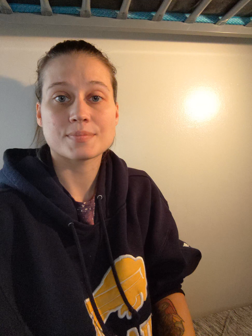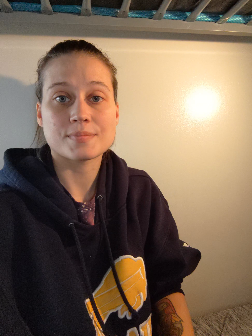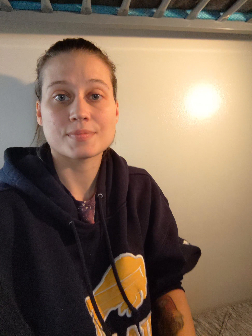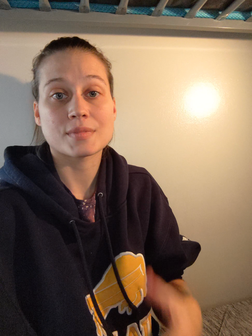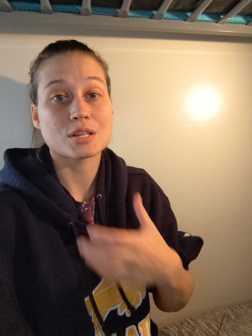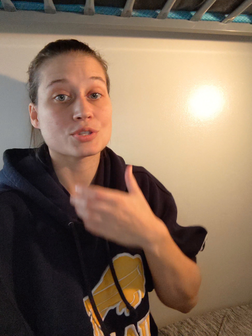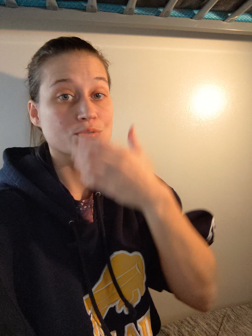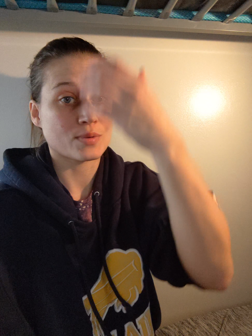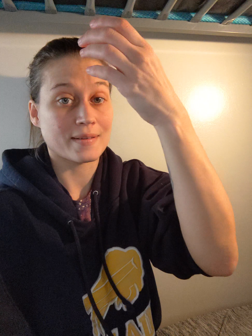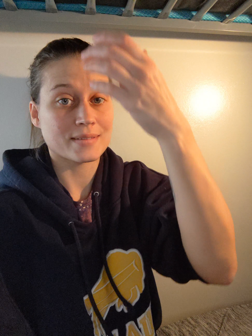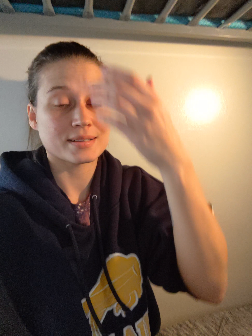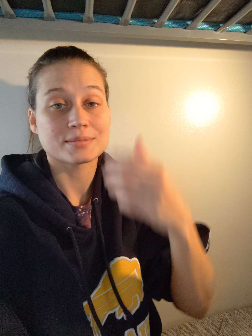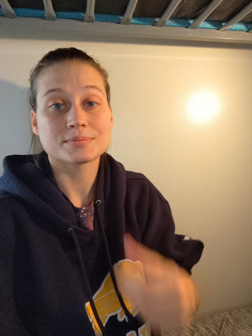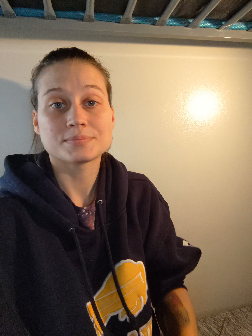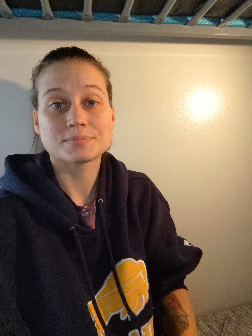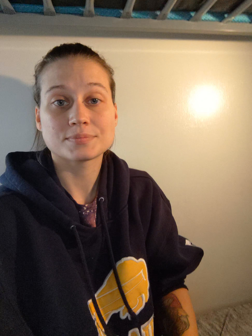giraffe